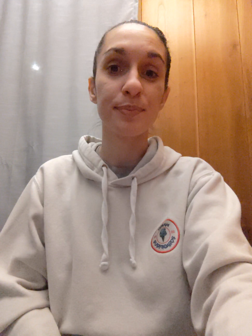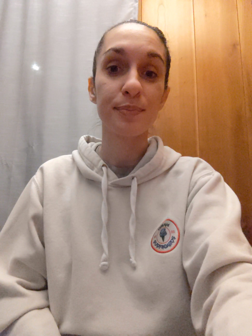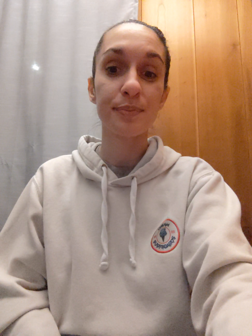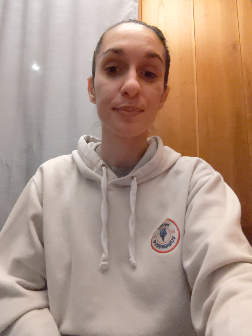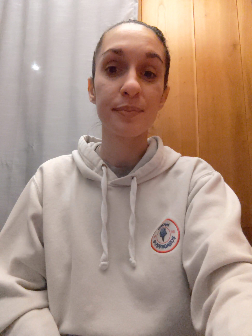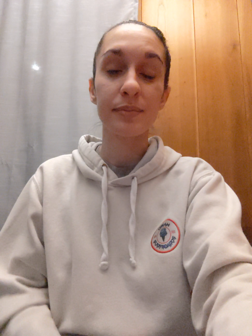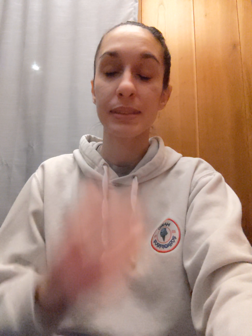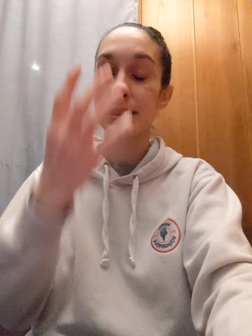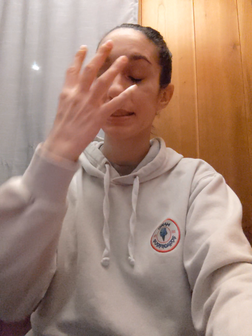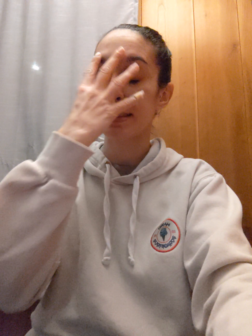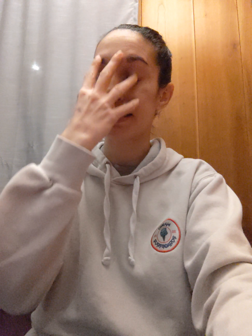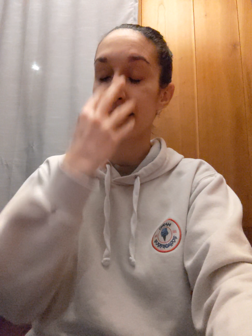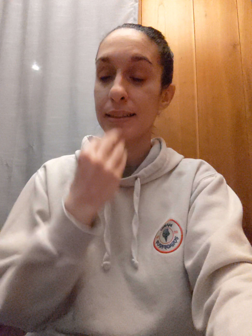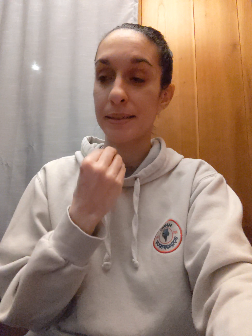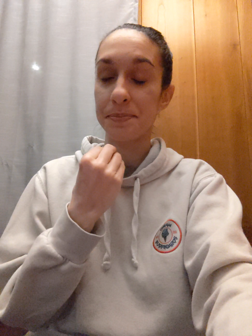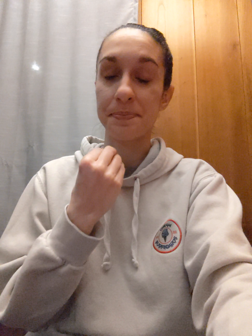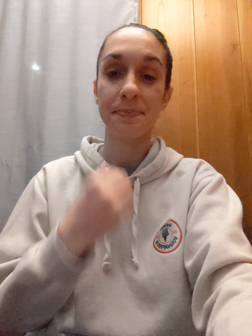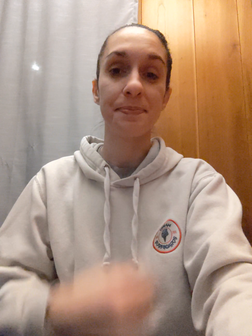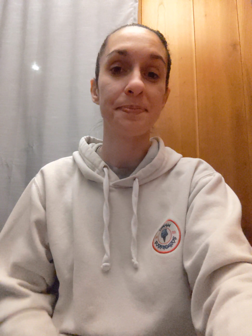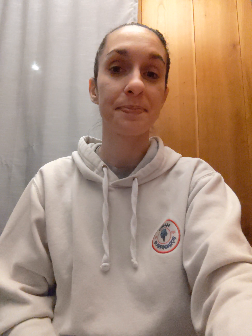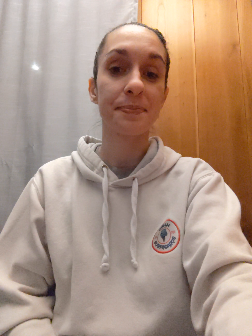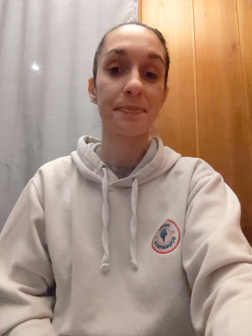sleep